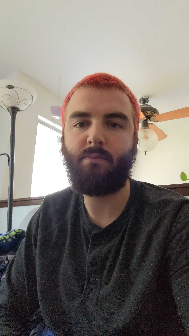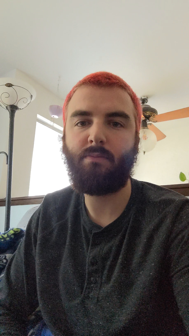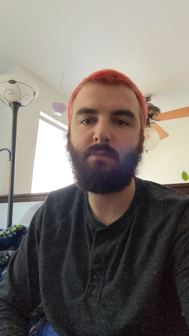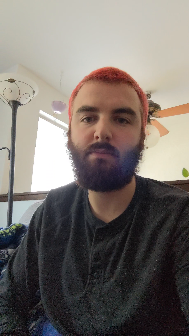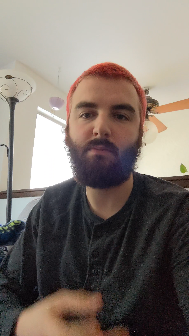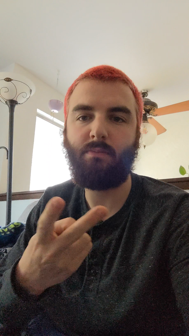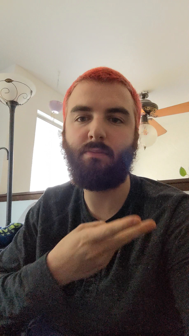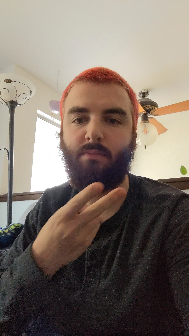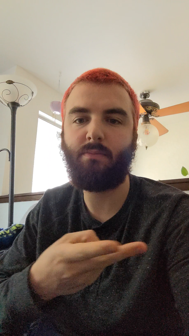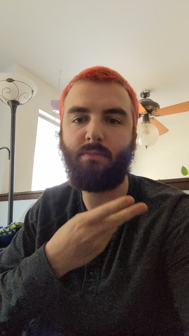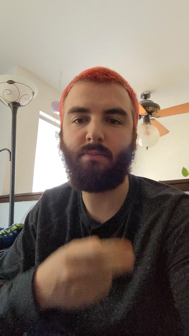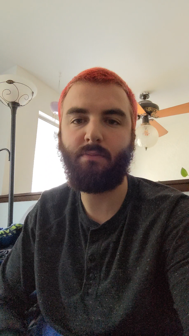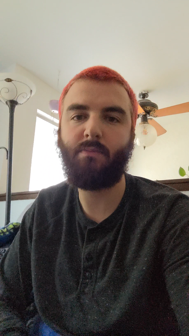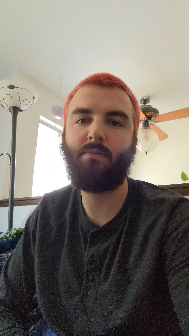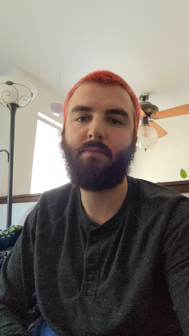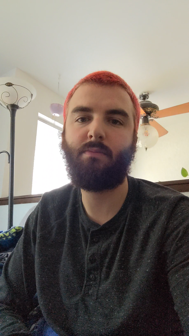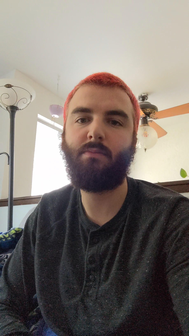sheep